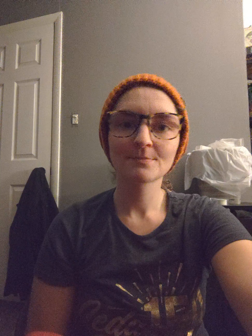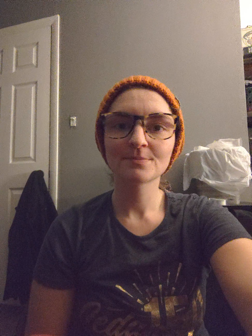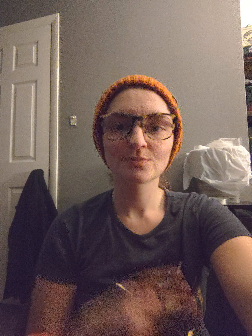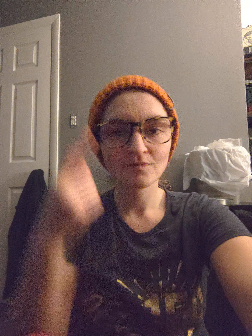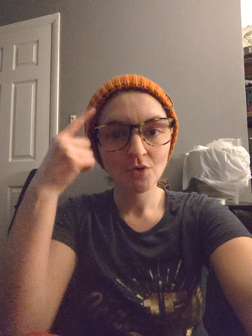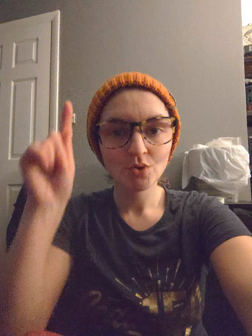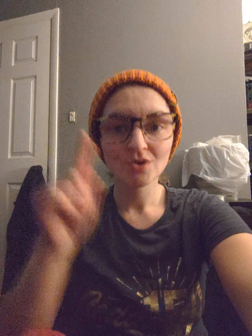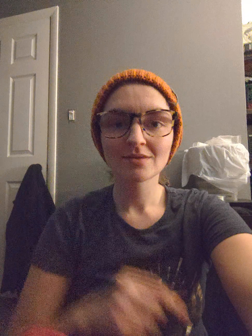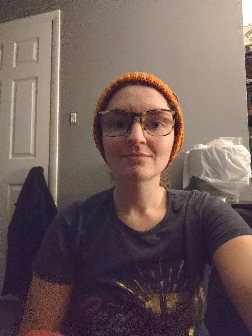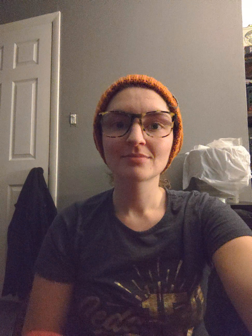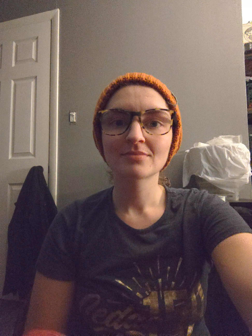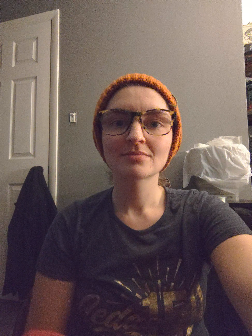for